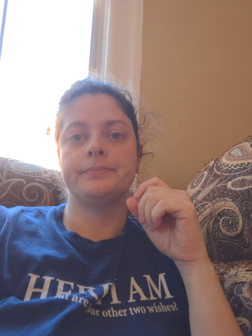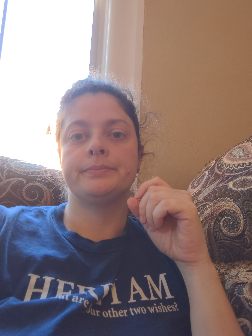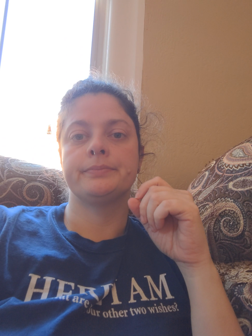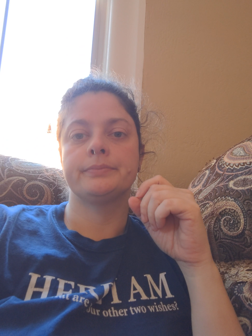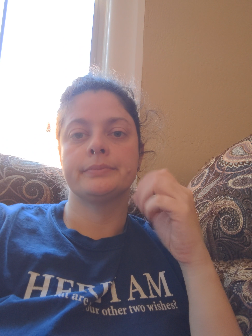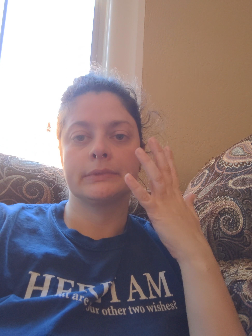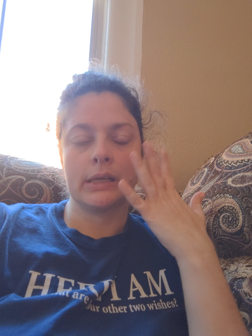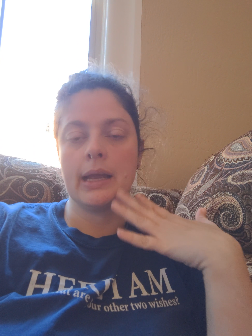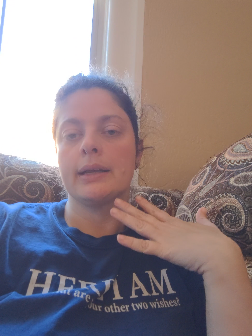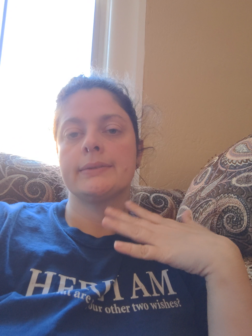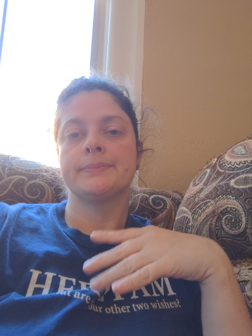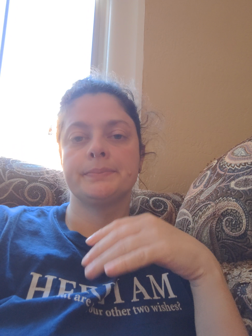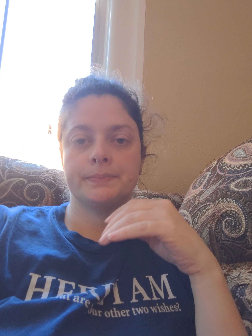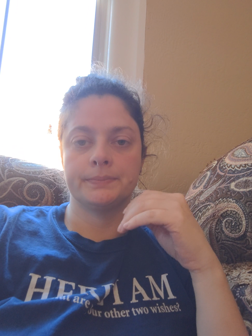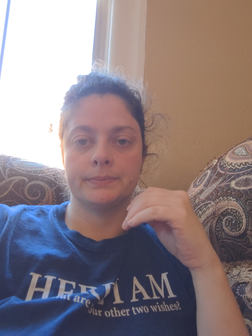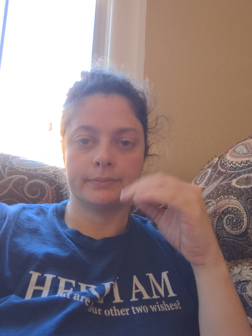sad